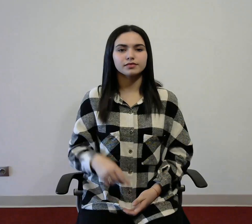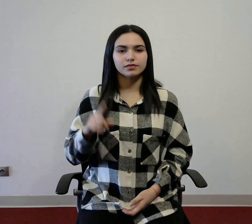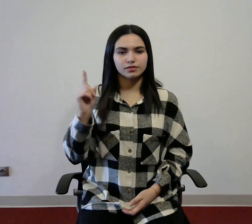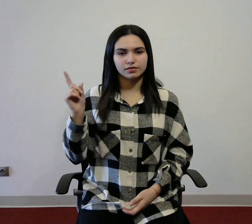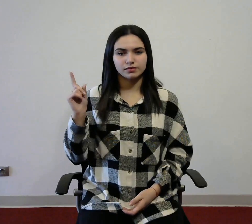O